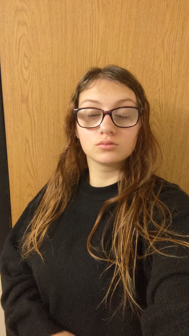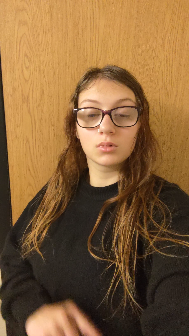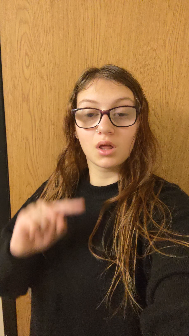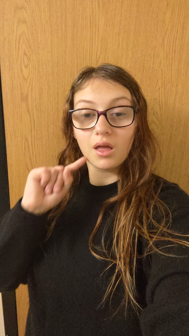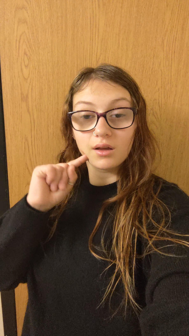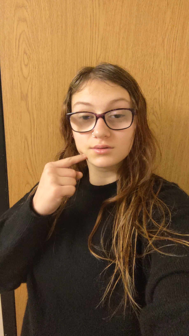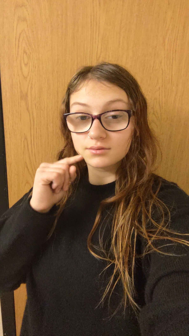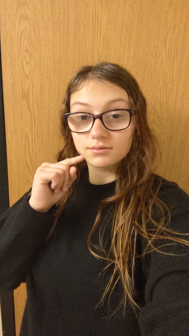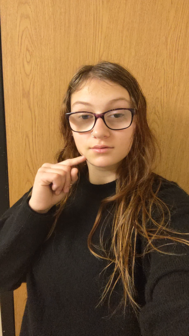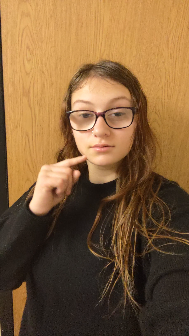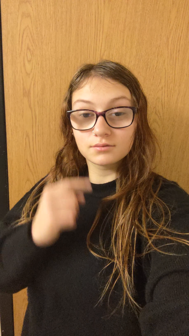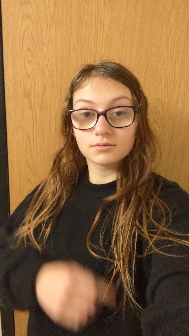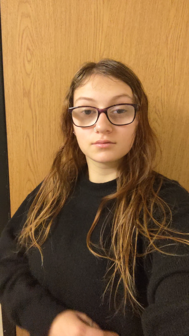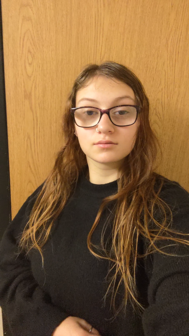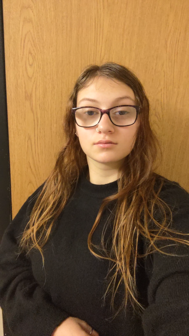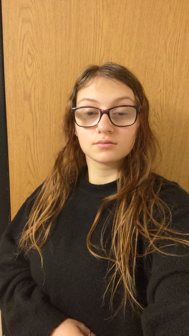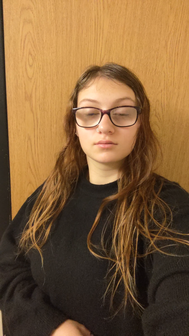candy